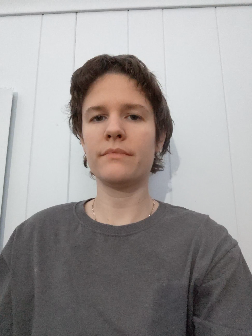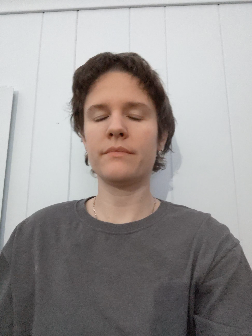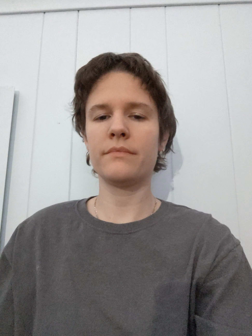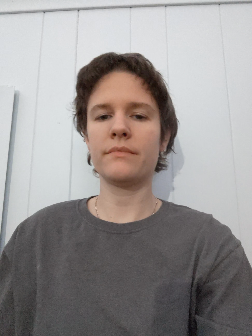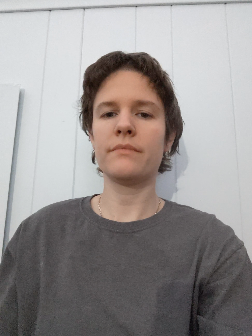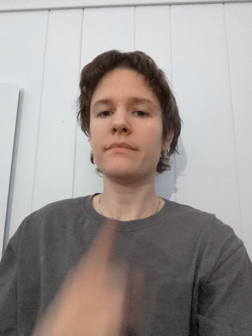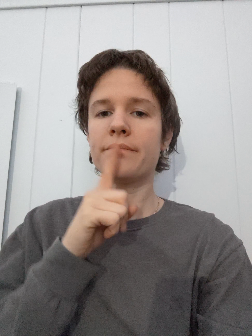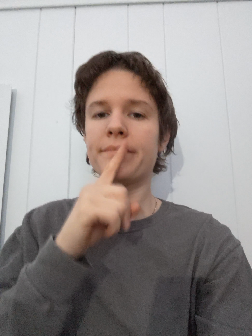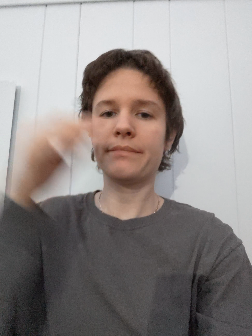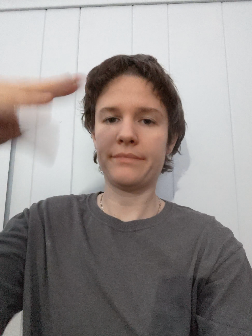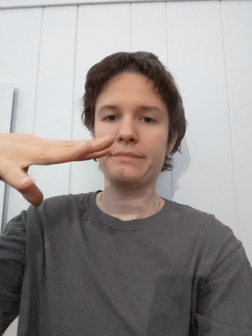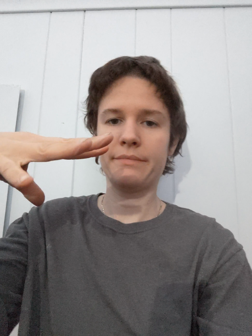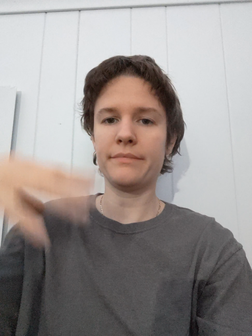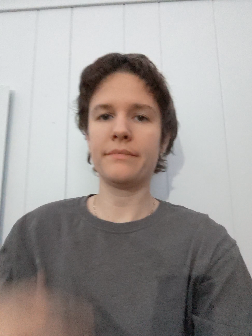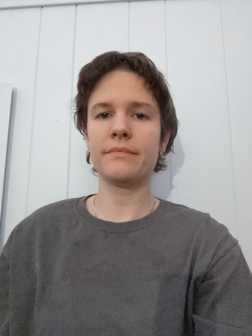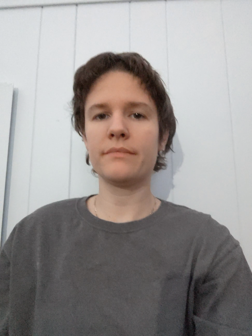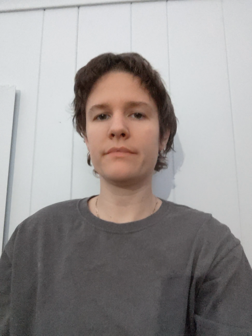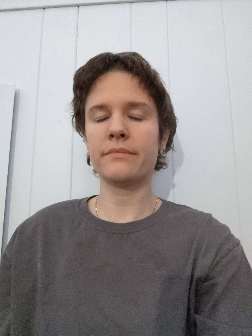lamp